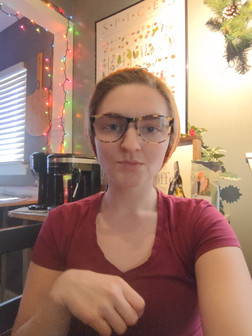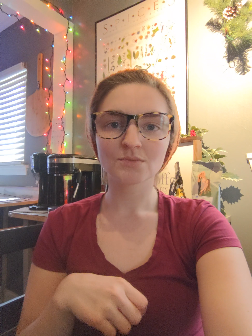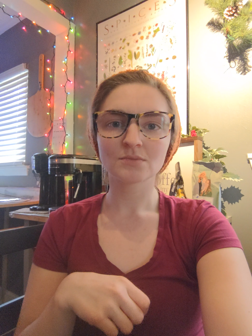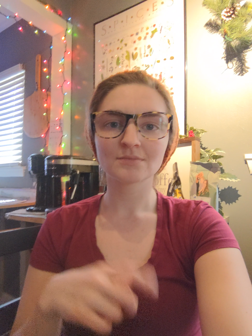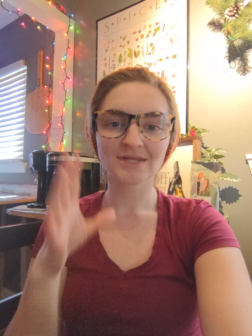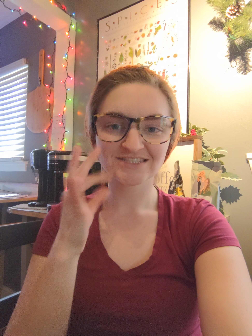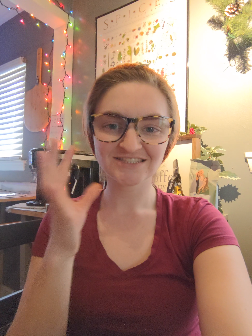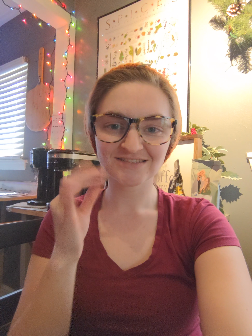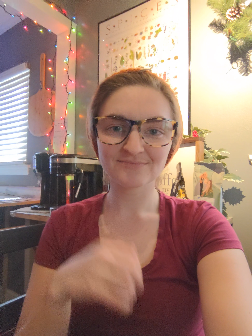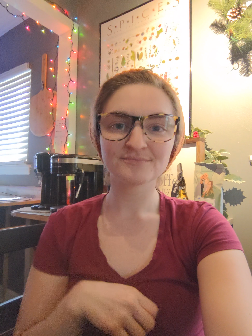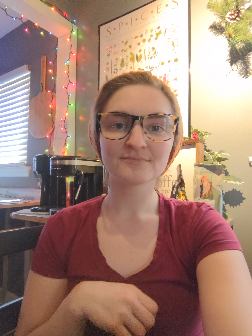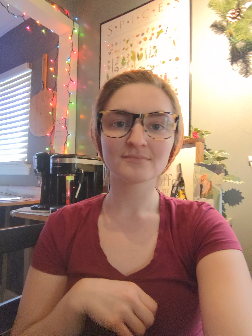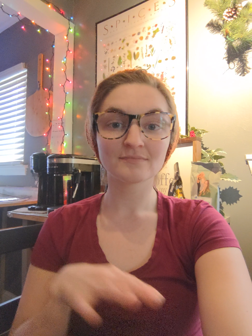cat